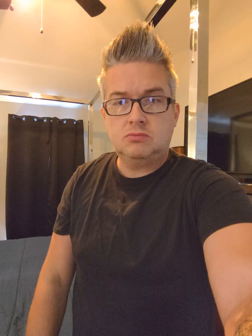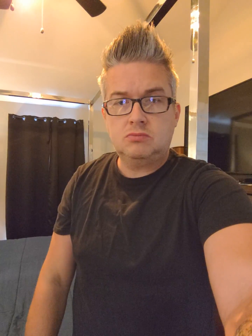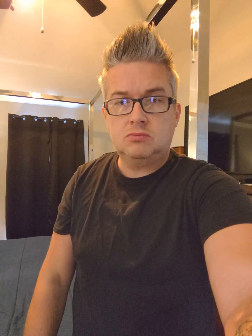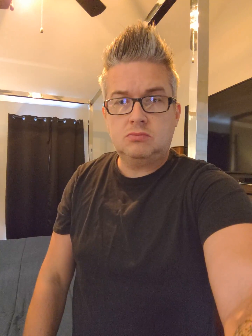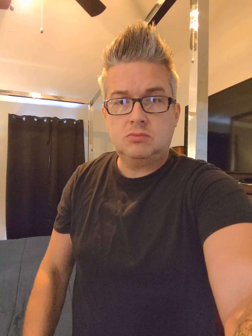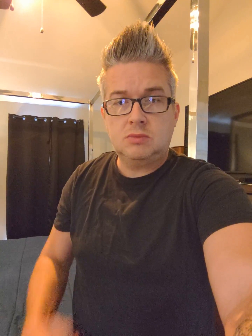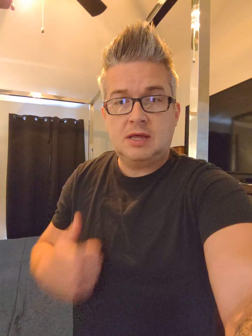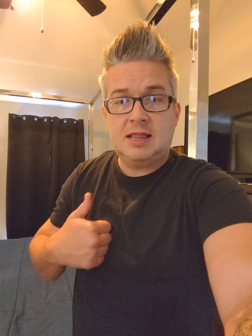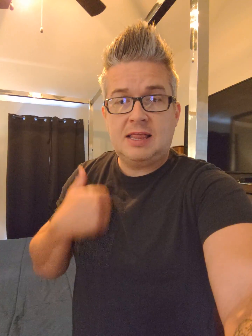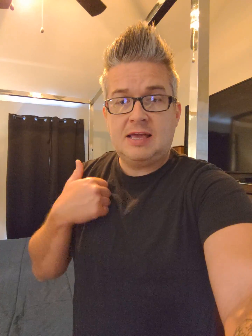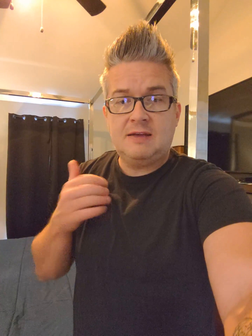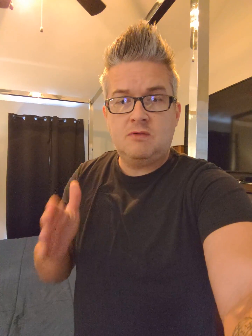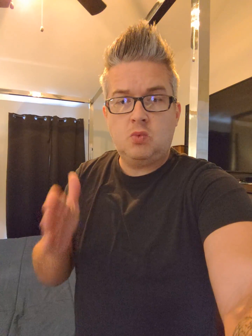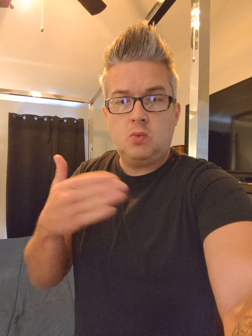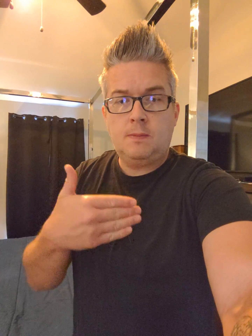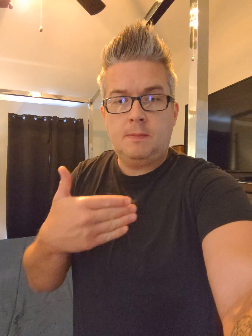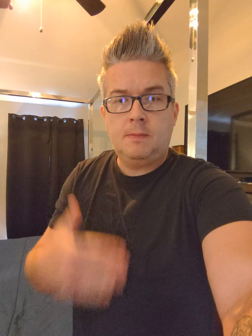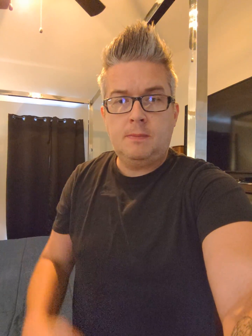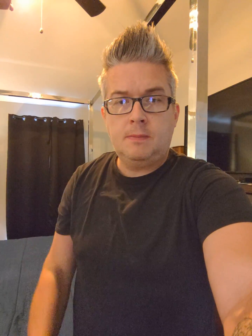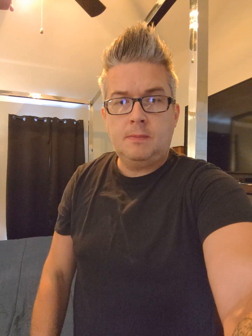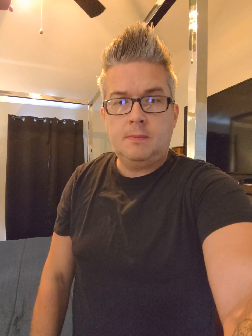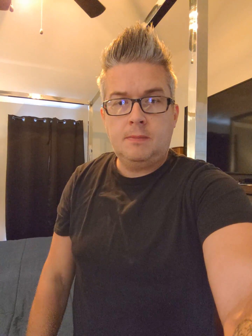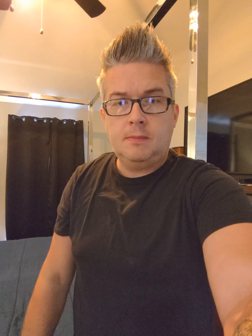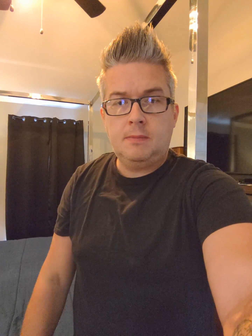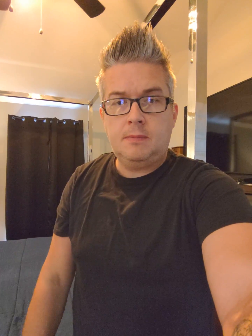living room